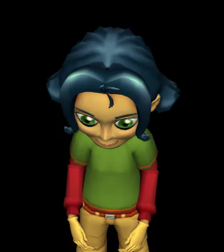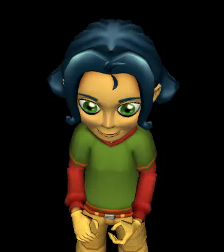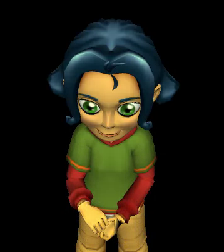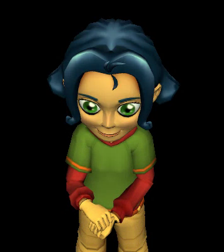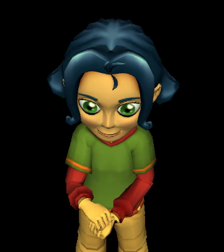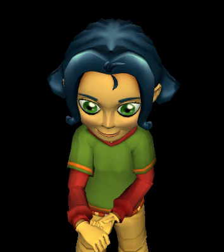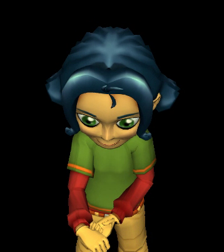مراسل